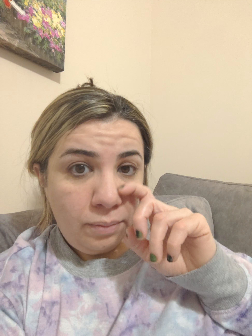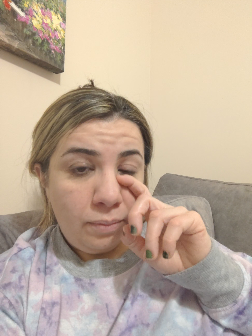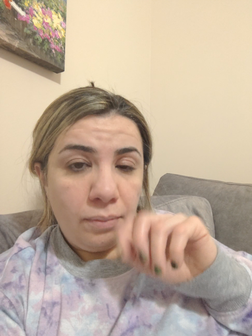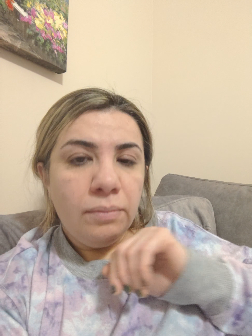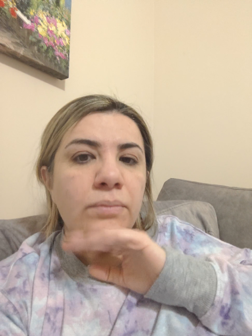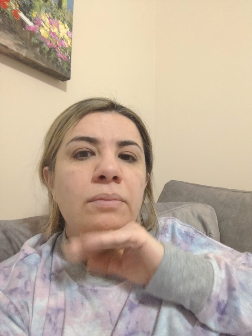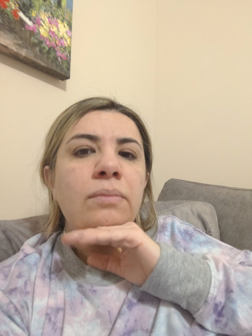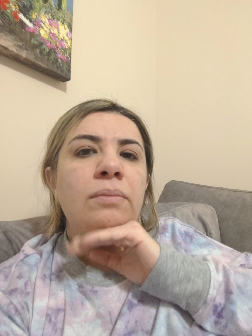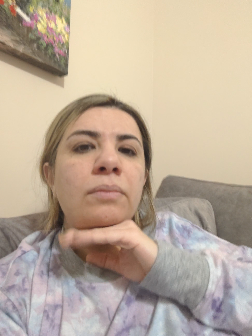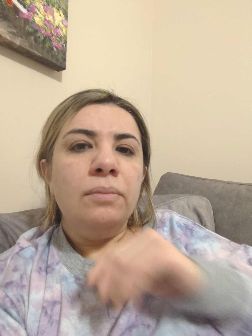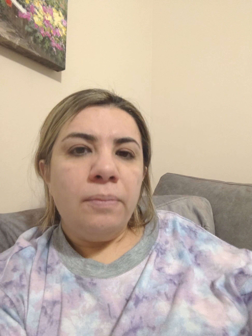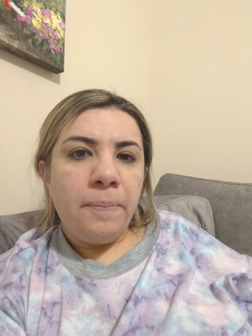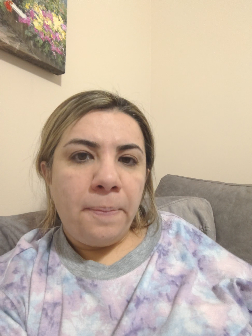pig